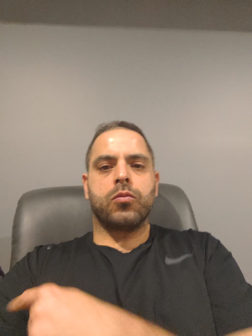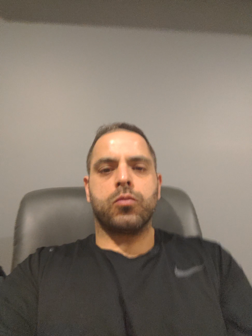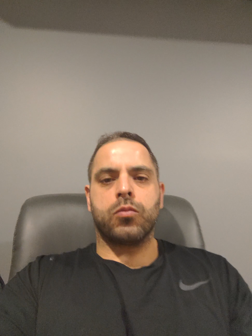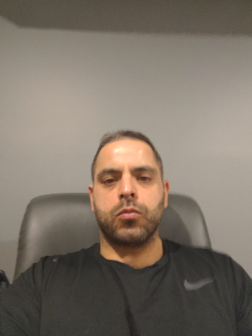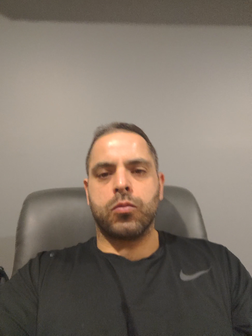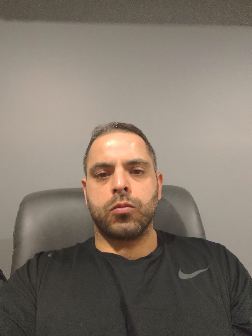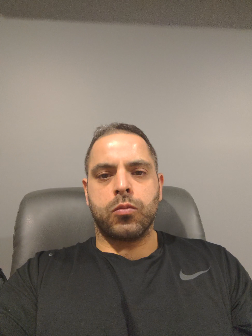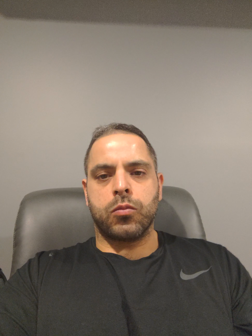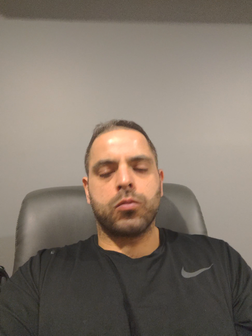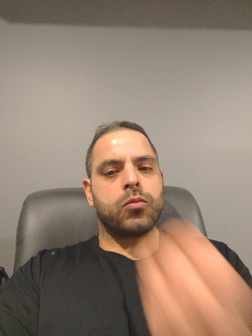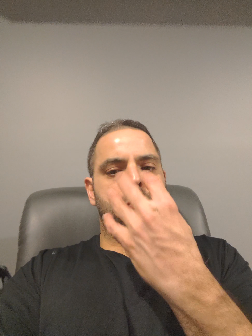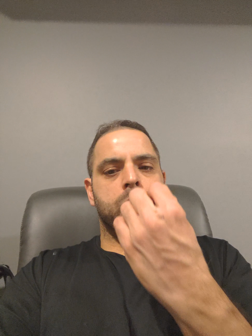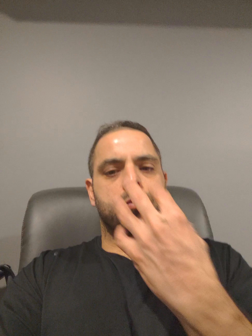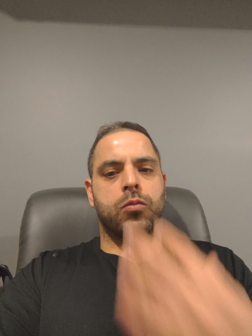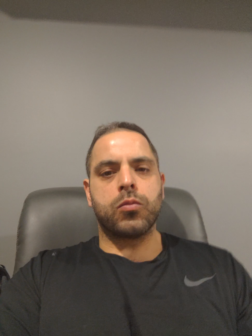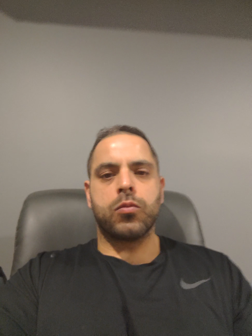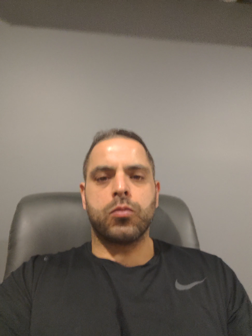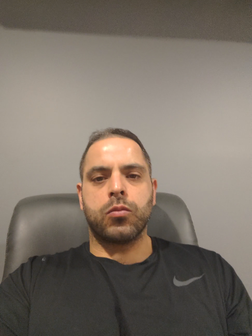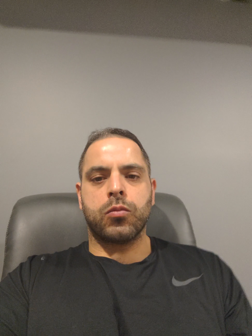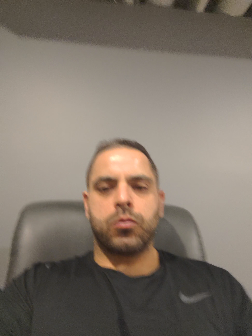snack